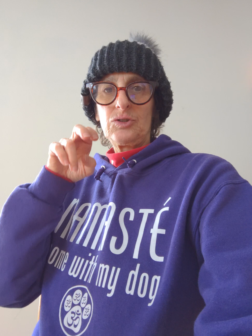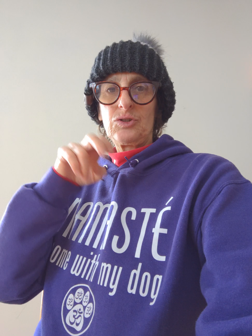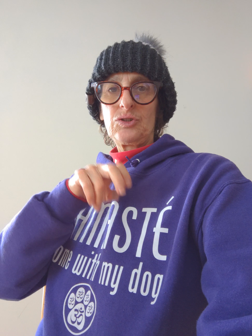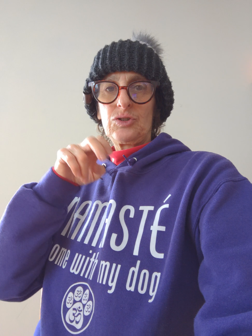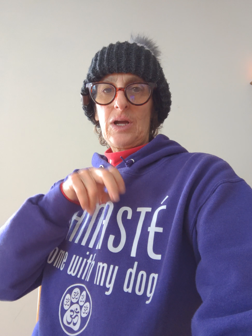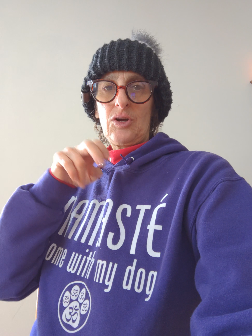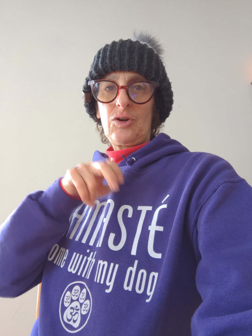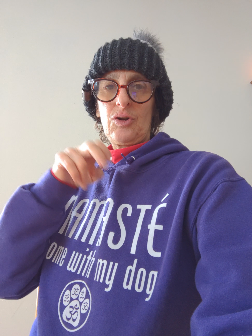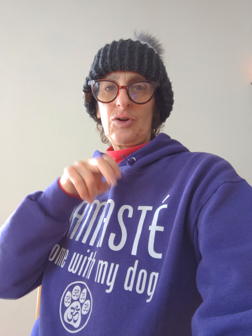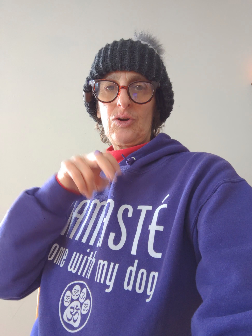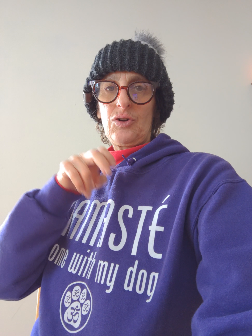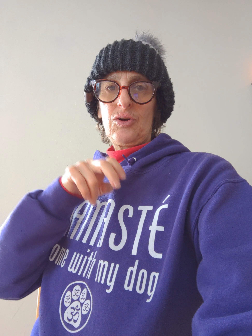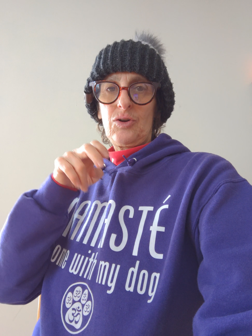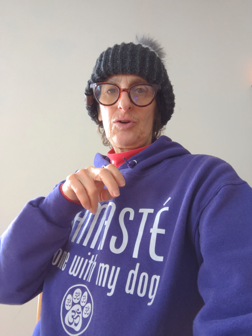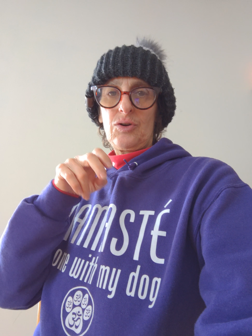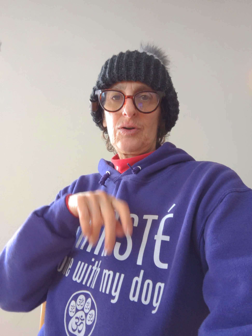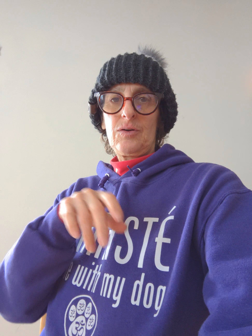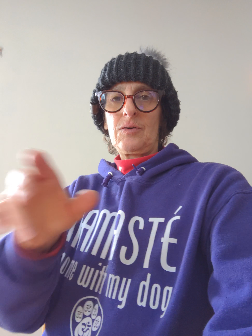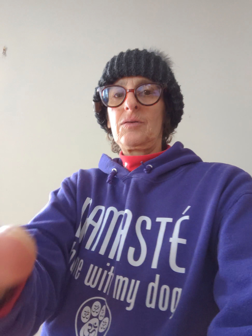chair